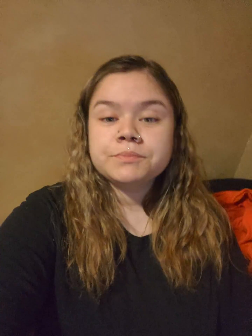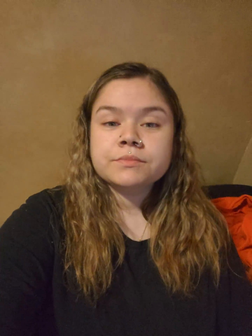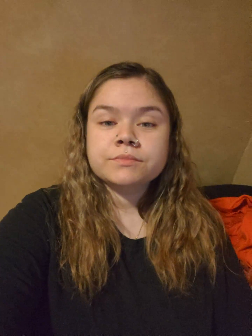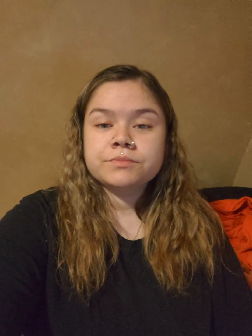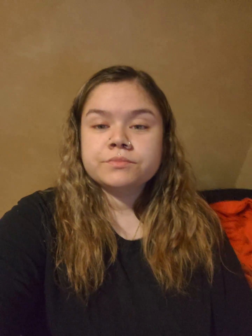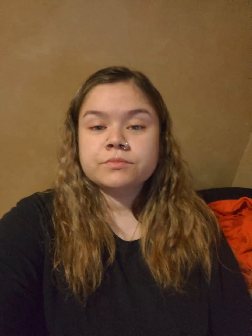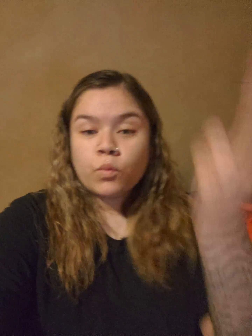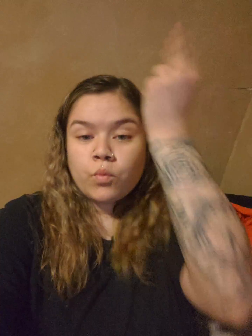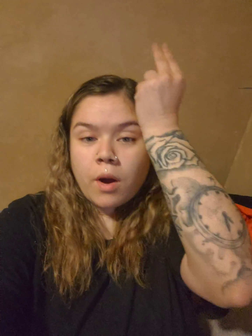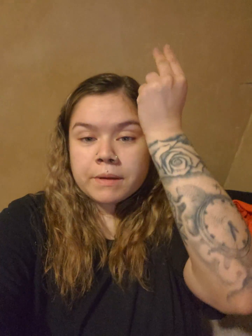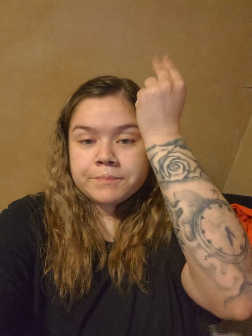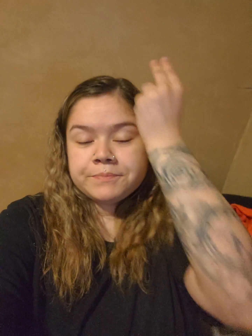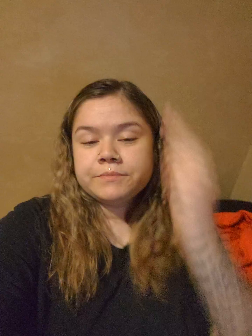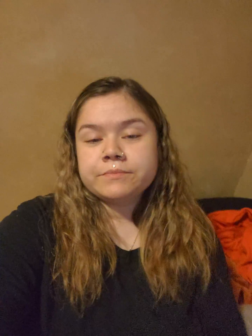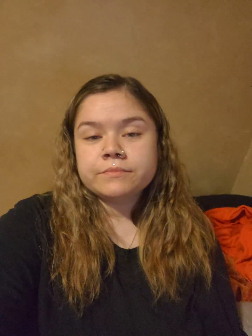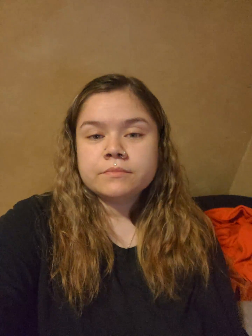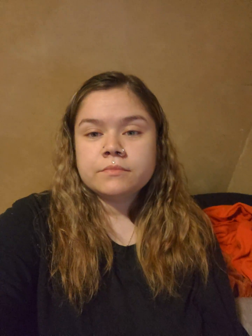rabbit